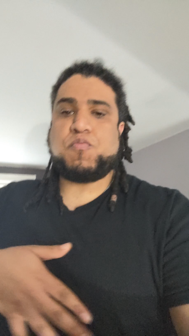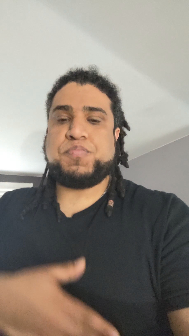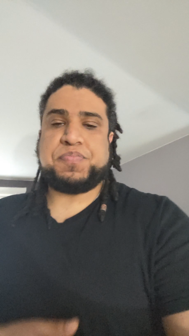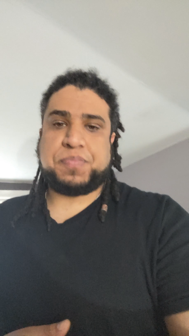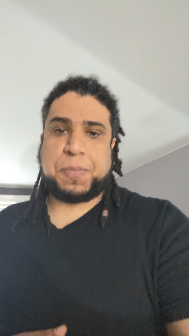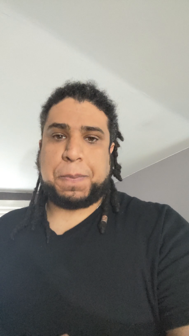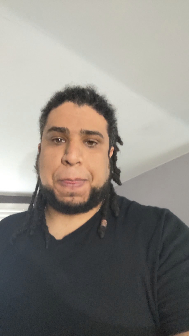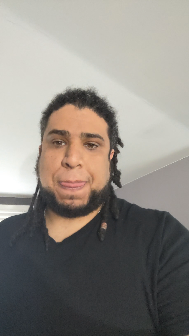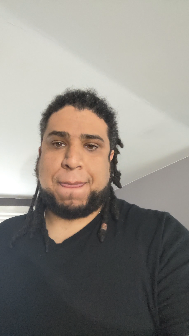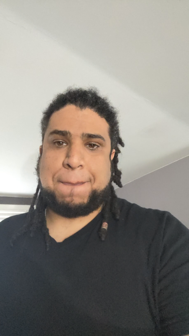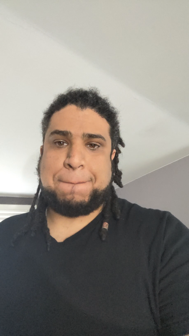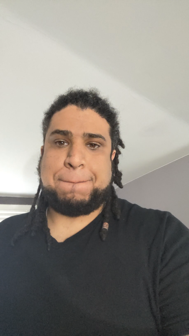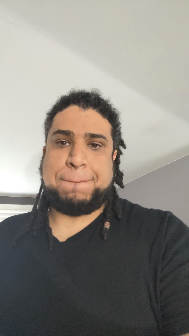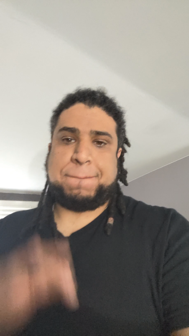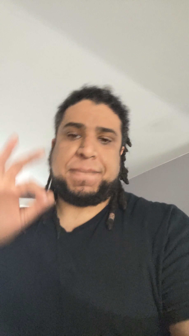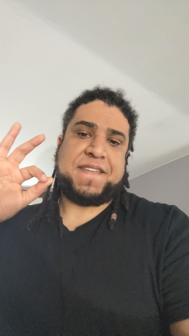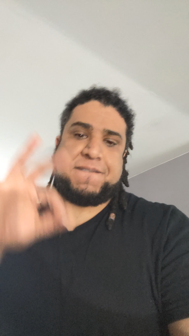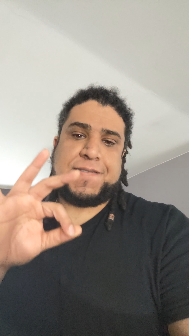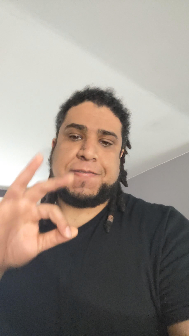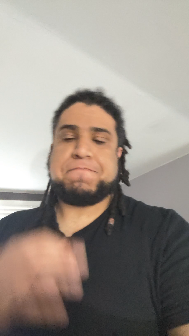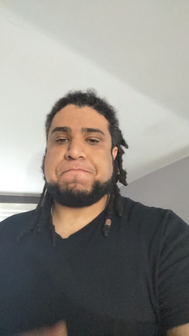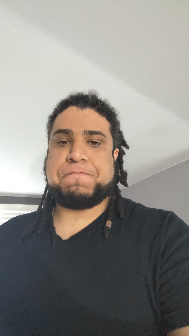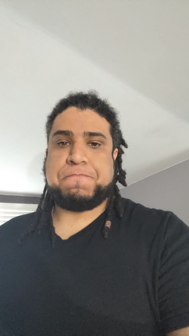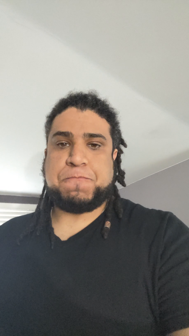fit